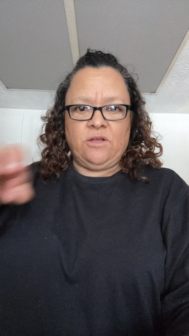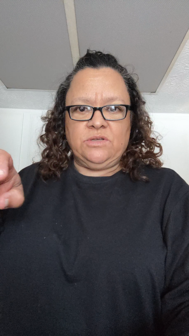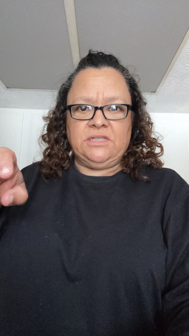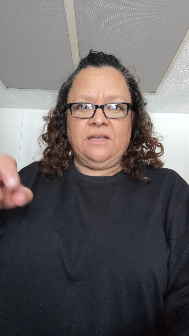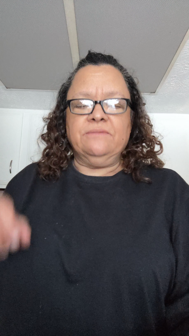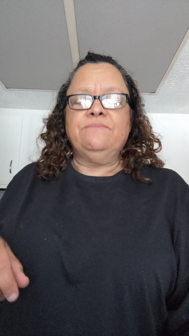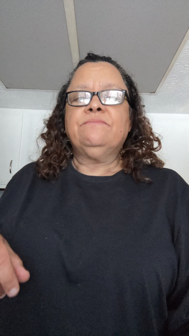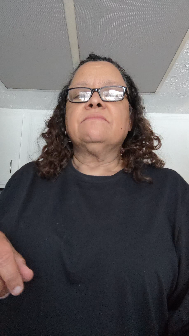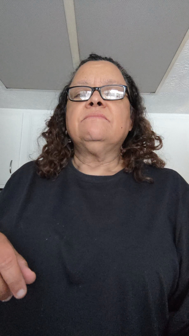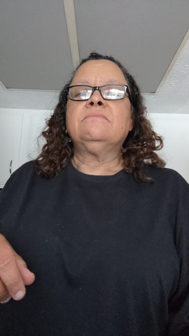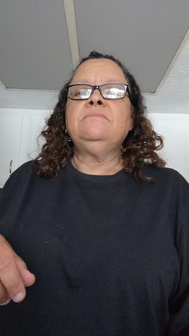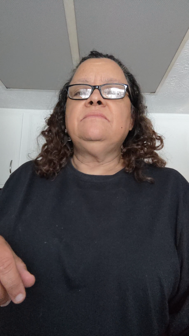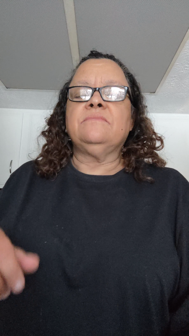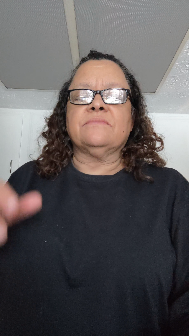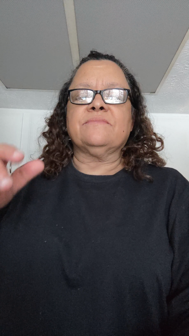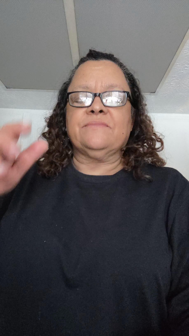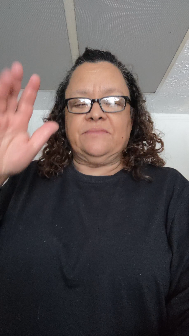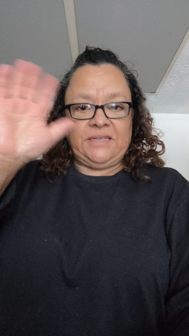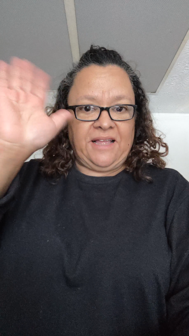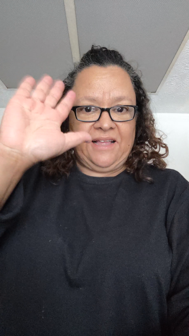hi